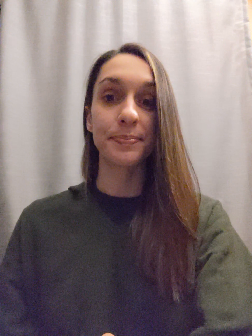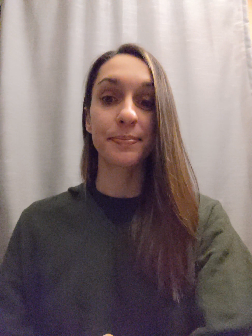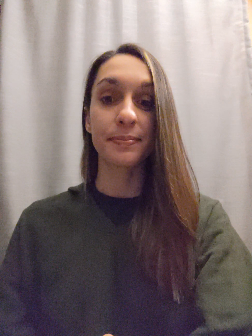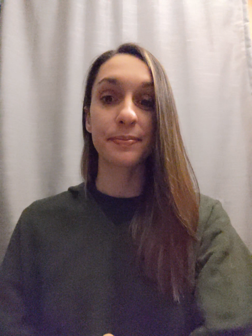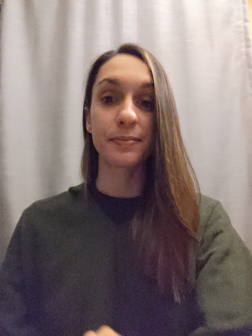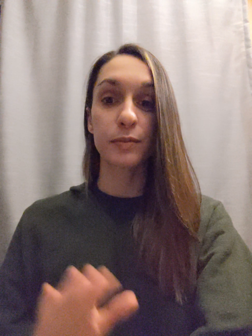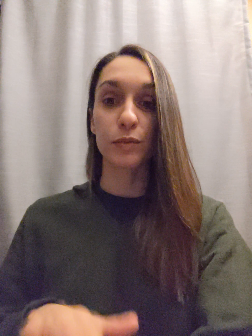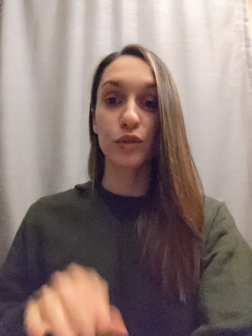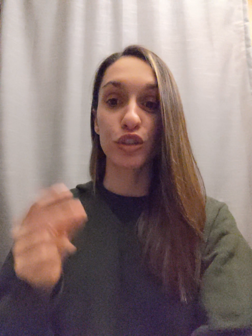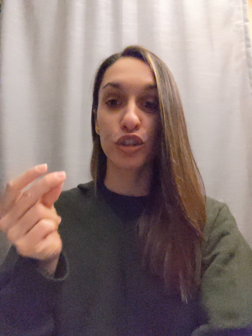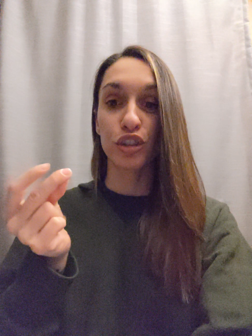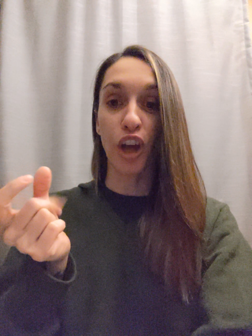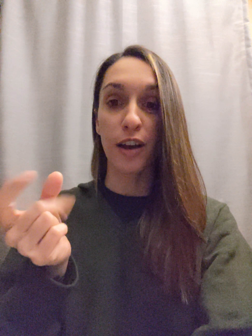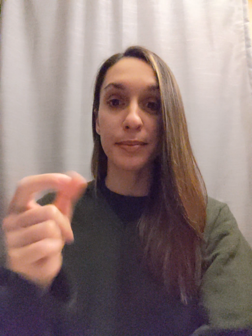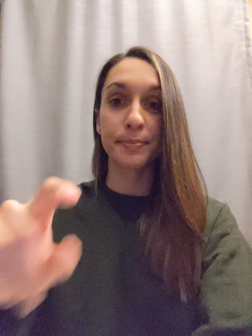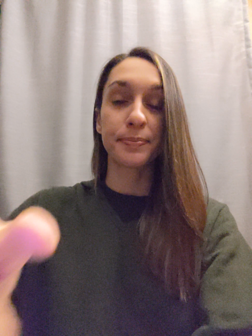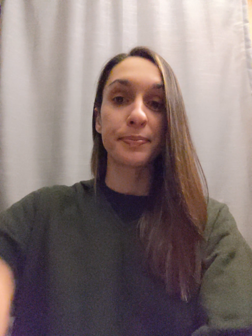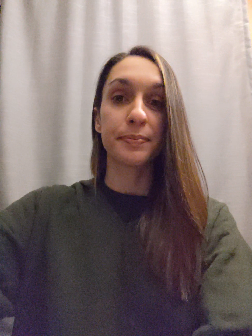dog